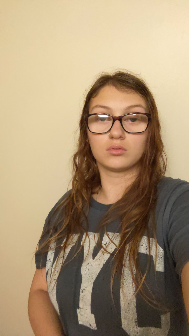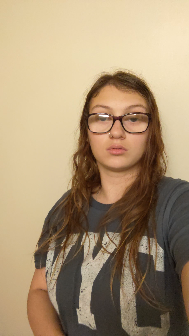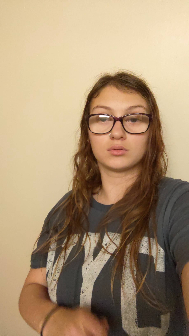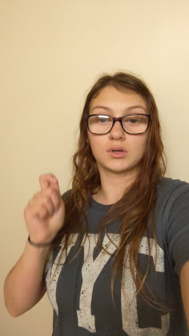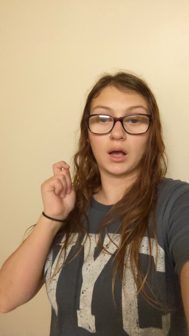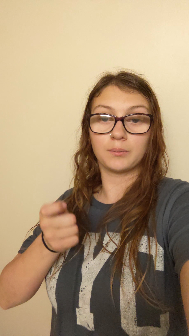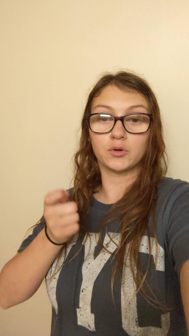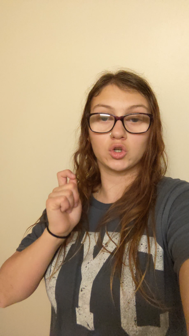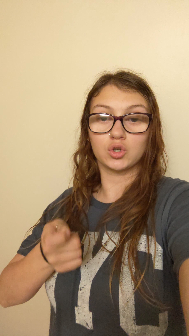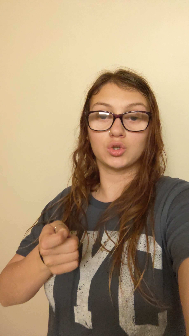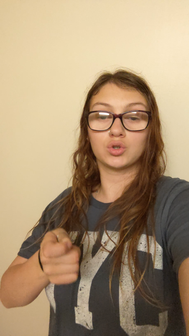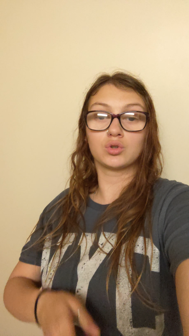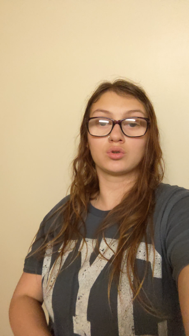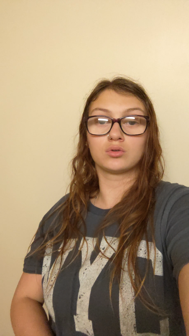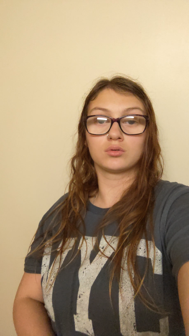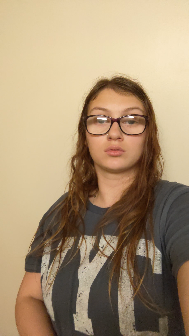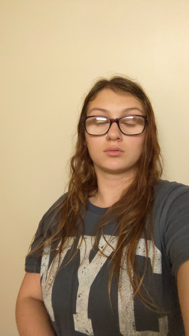hammer